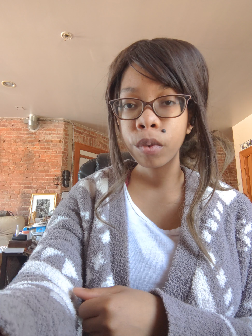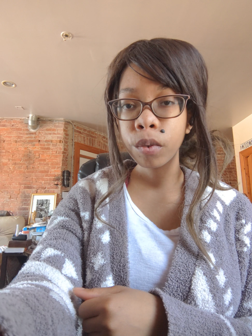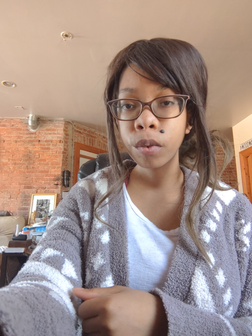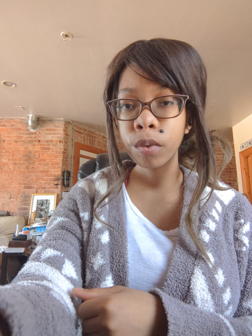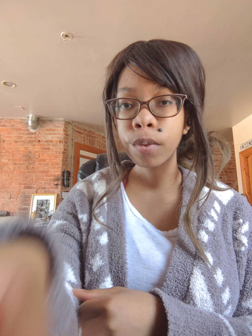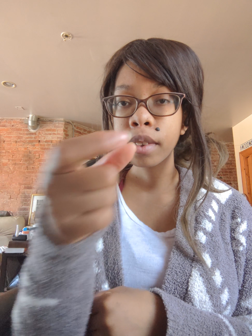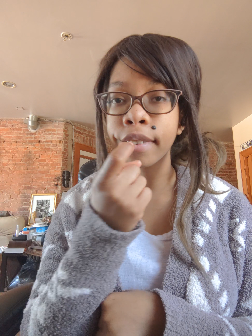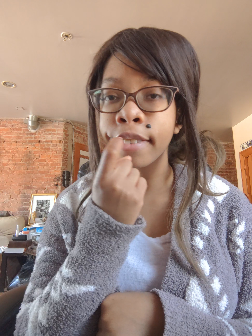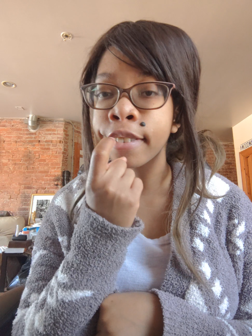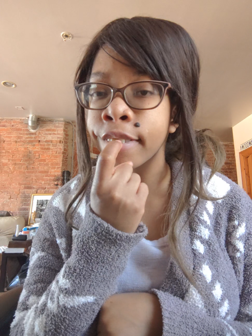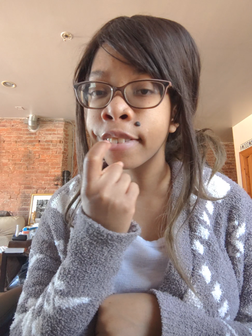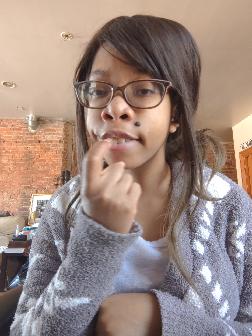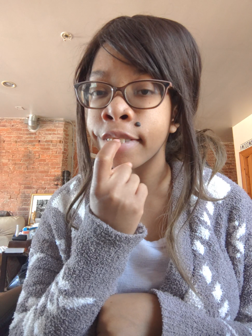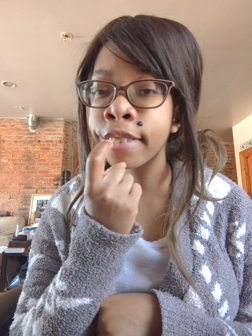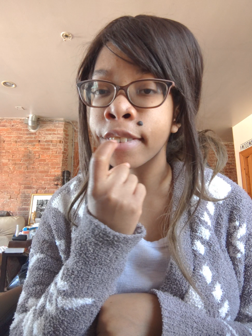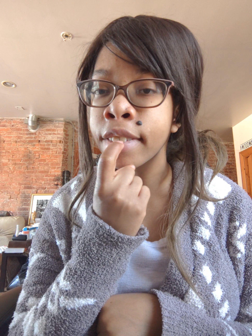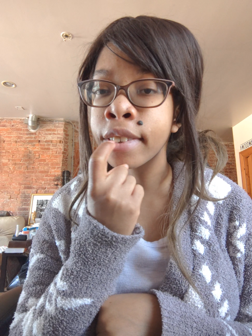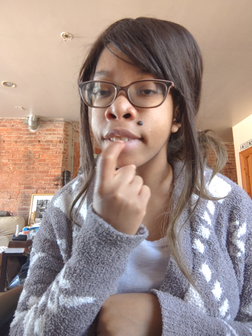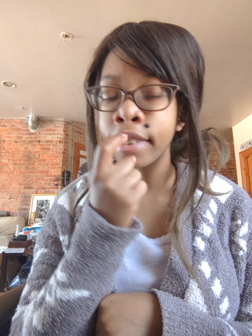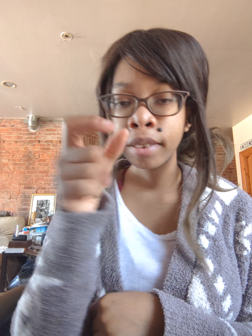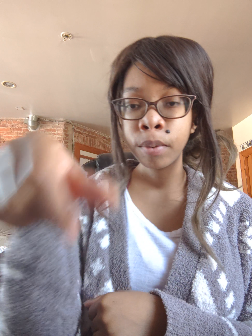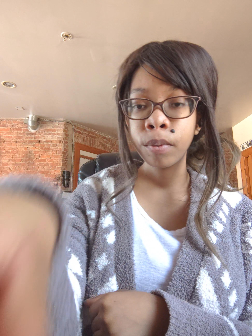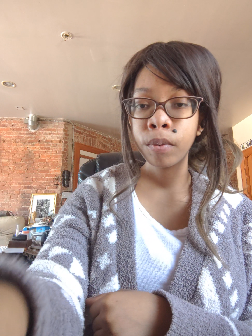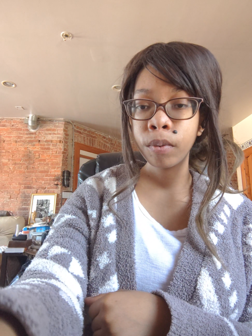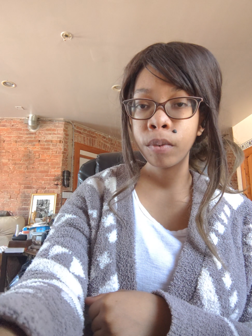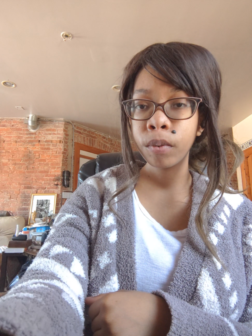tooth